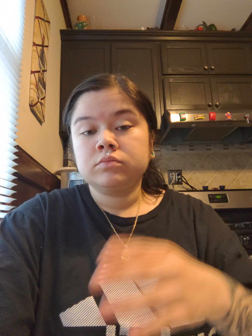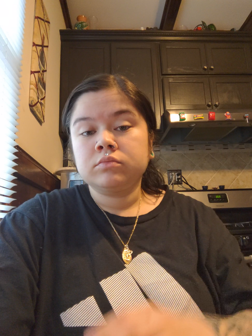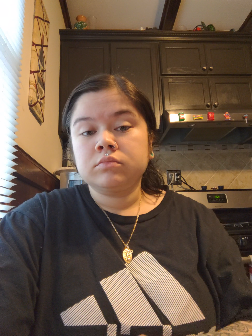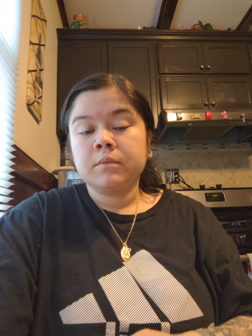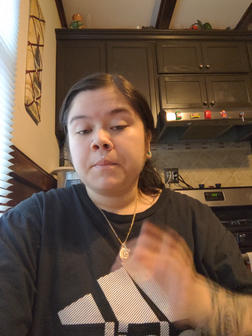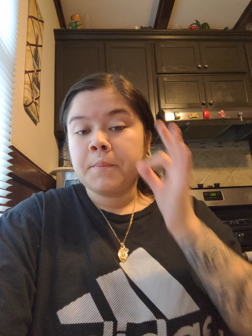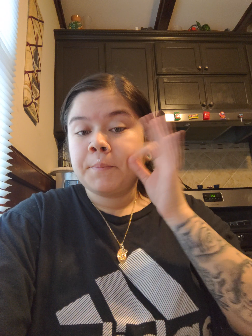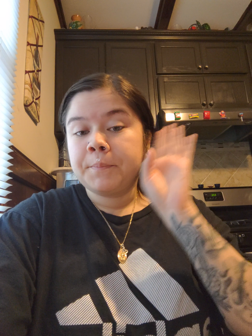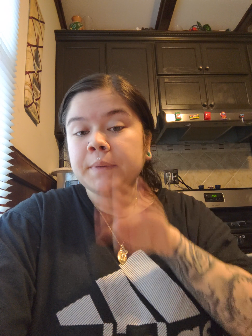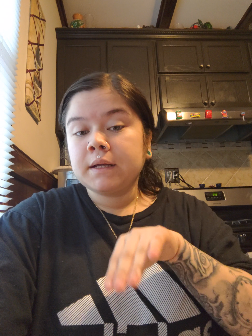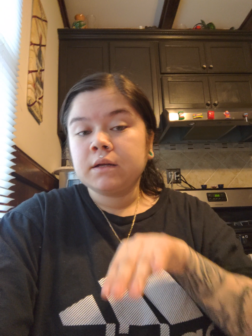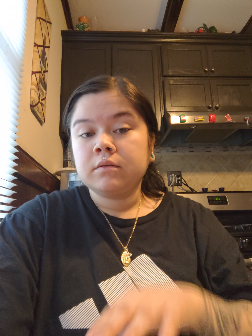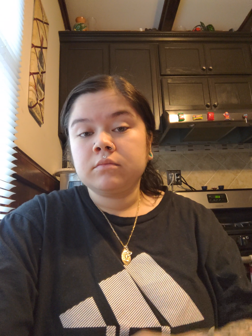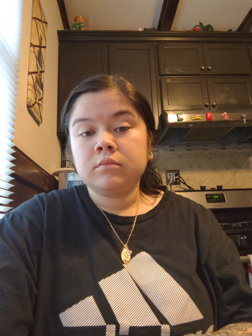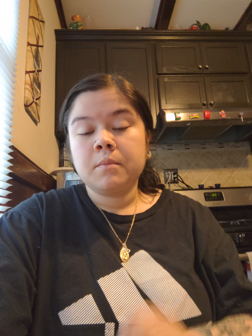bee